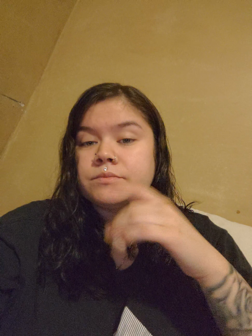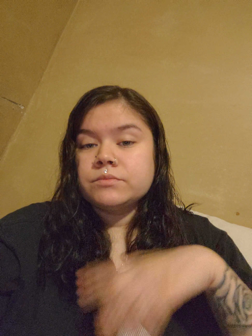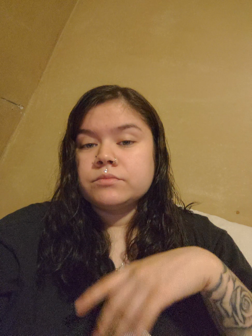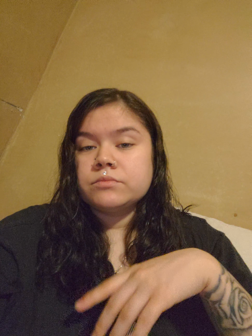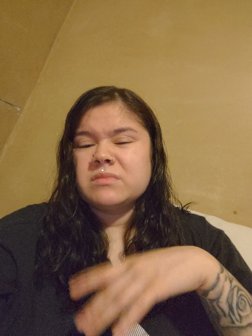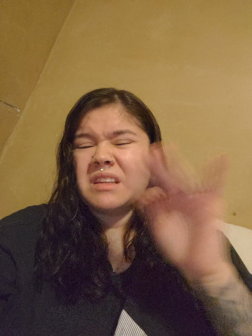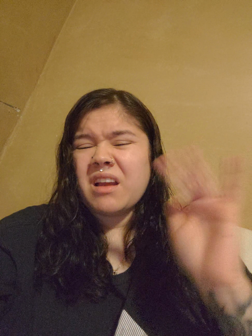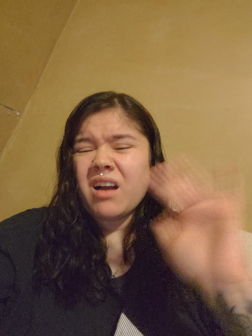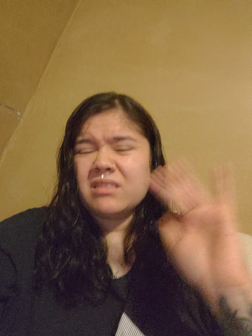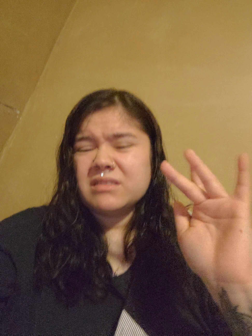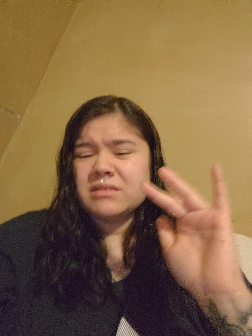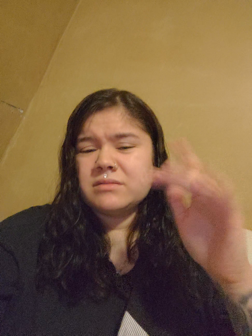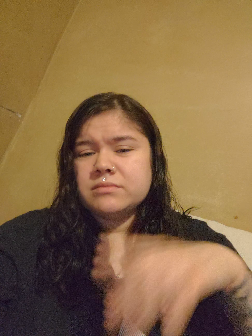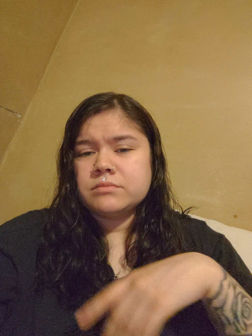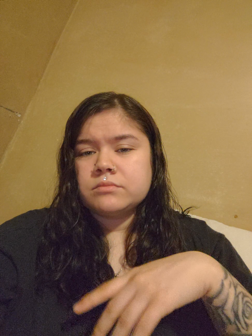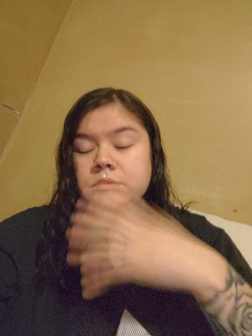yucky